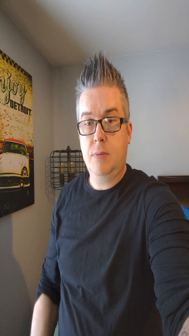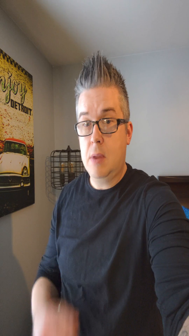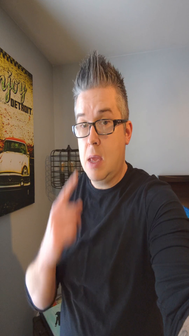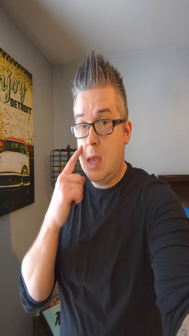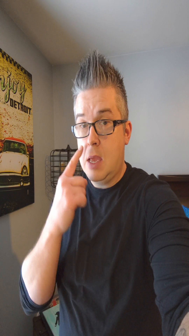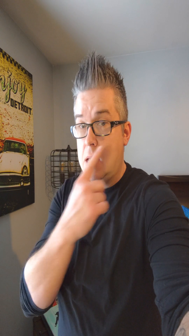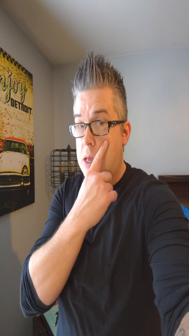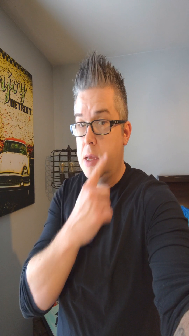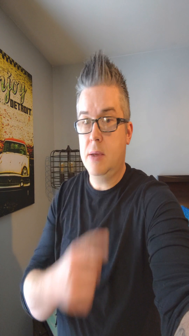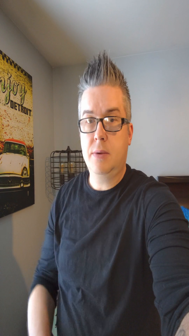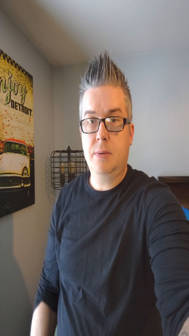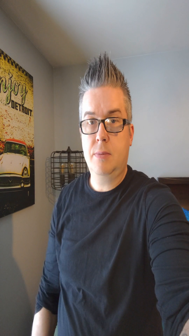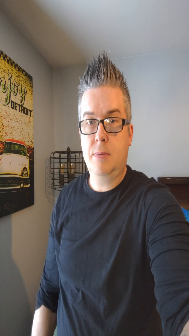eye